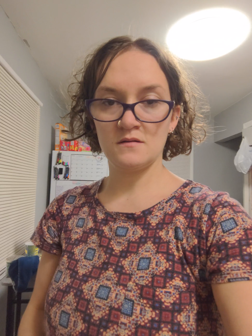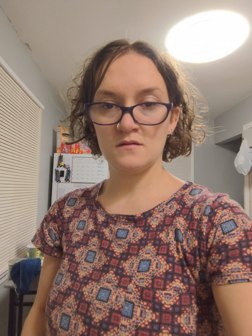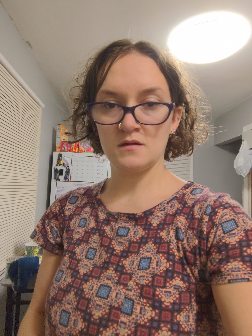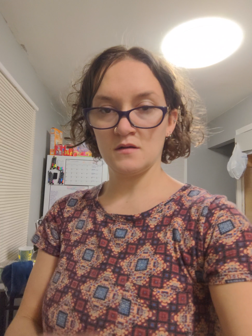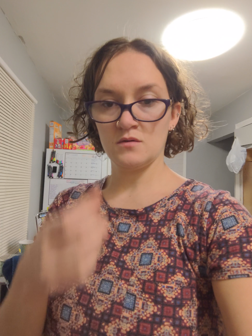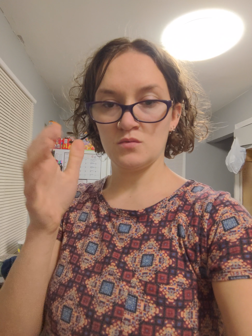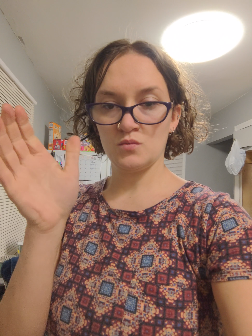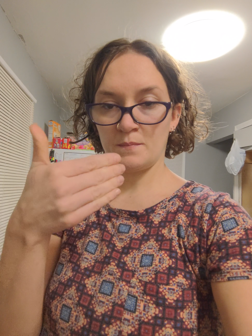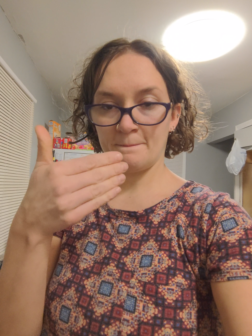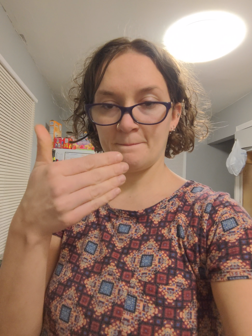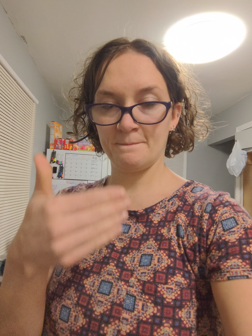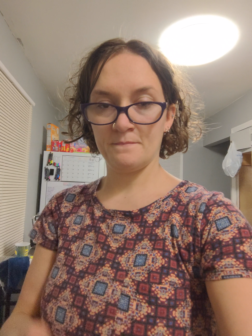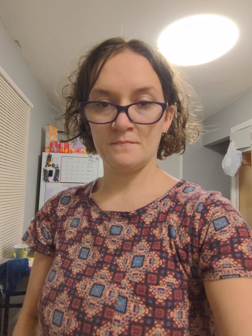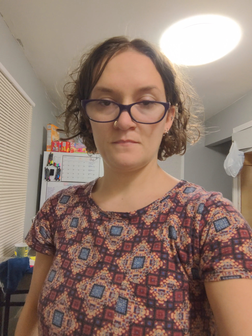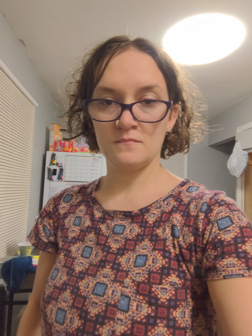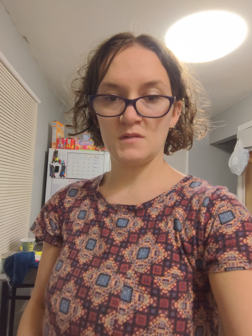room